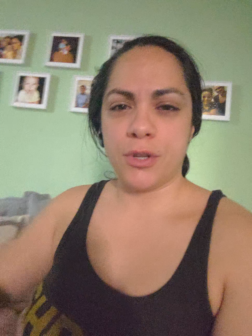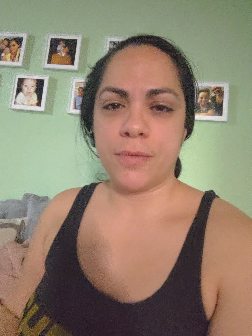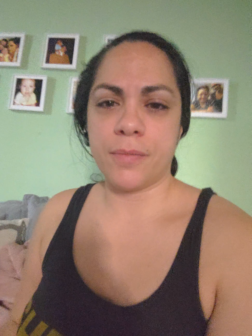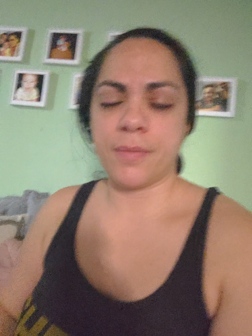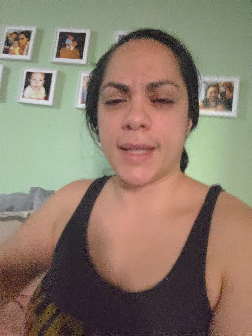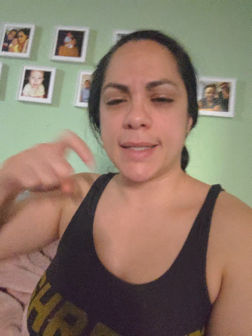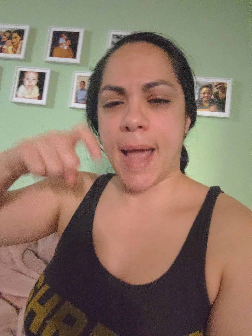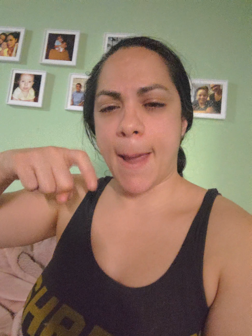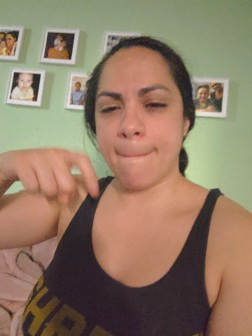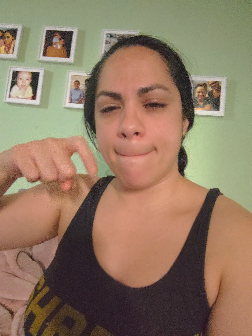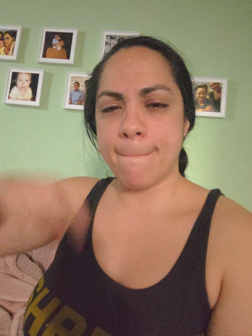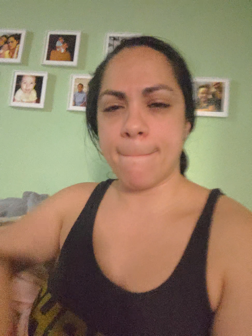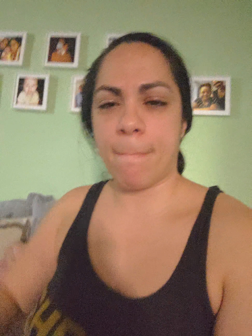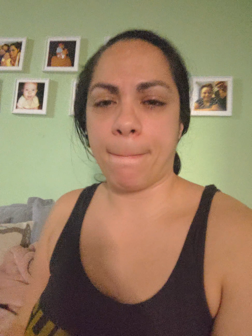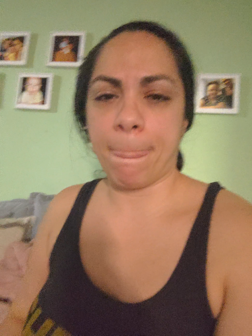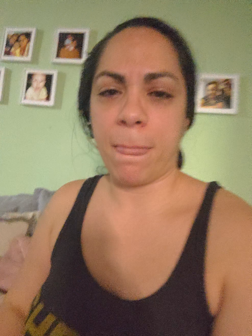time